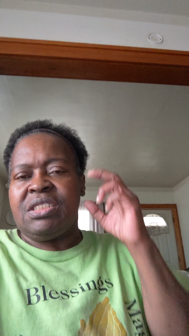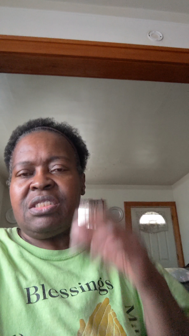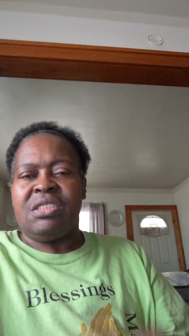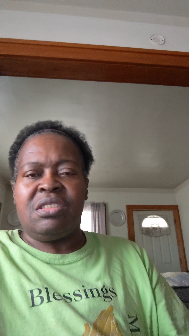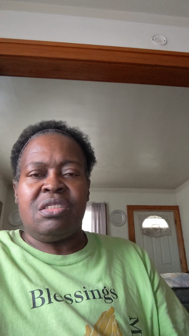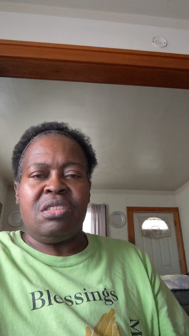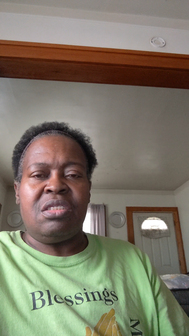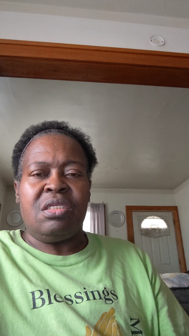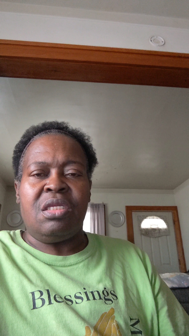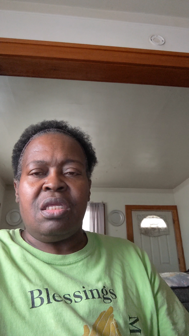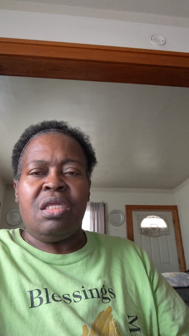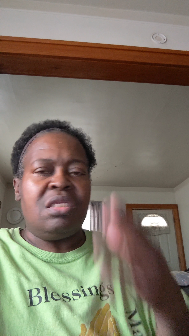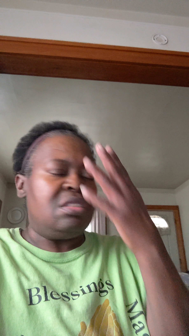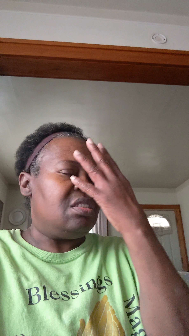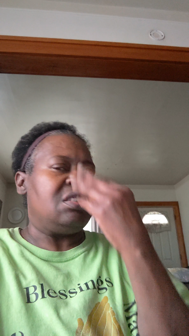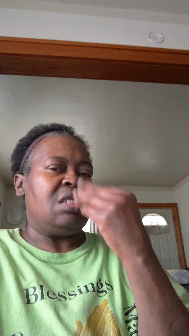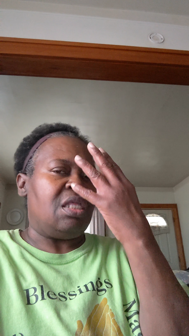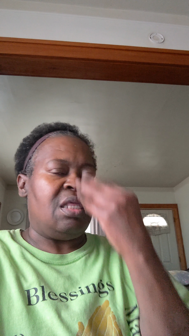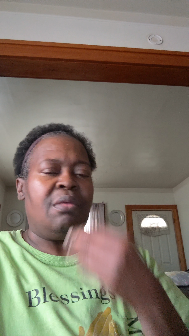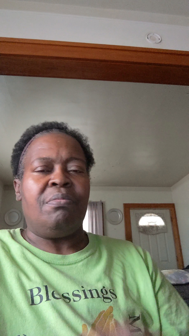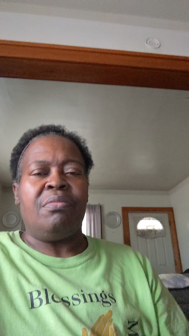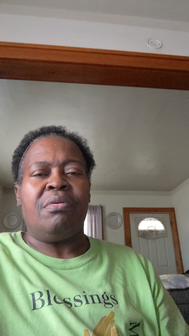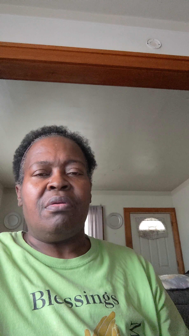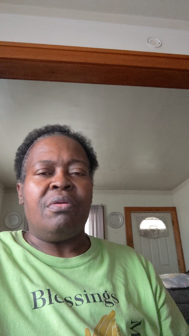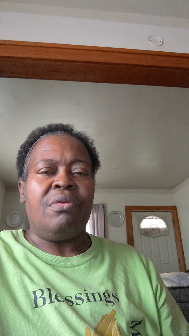asleep